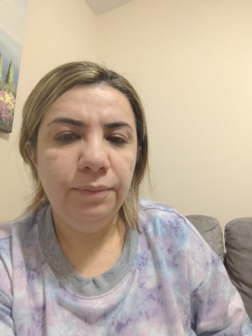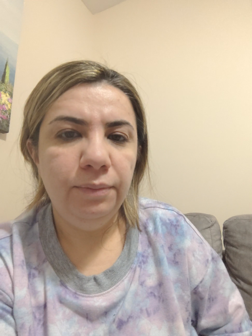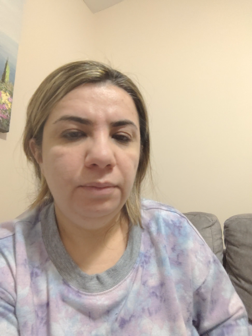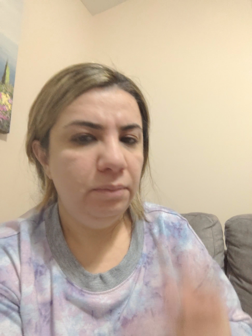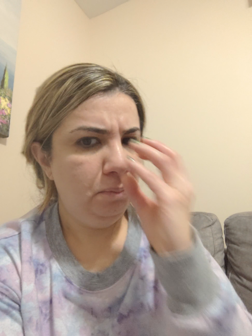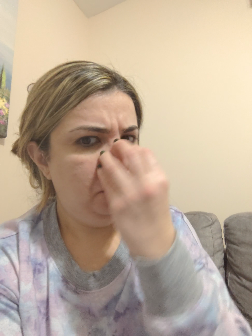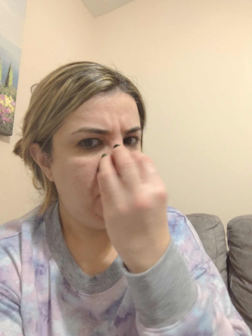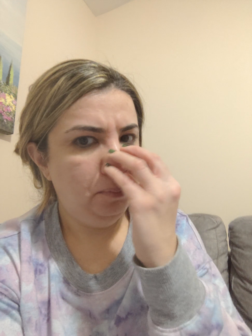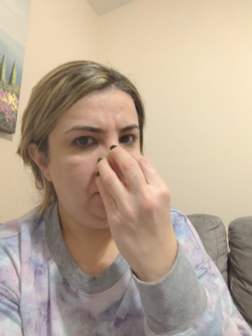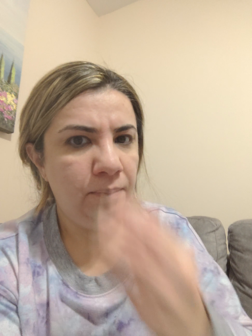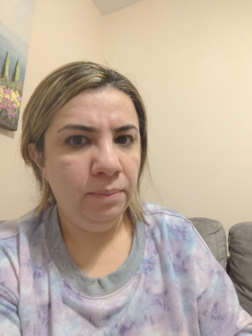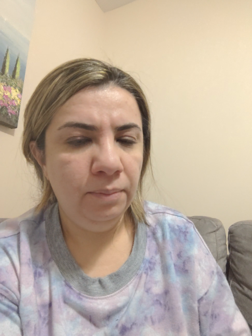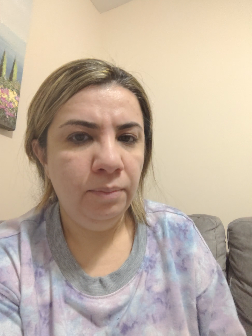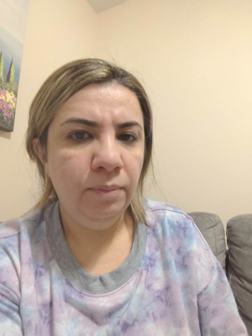clown